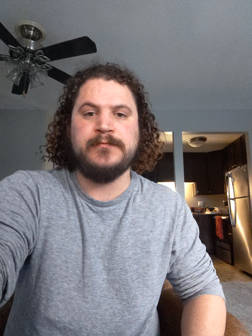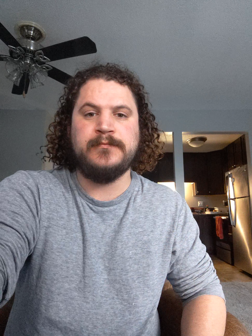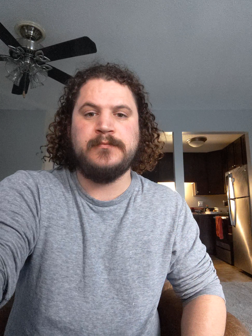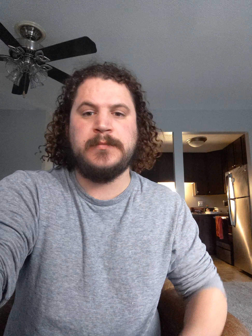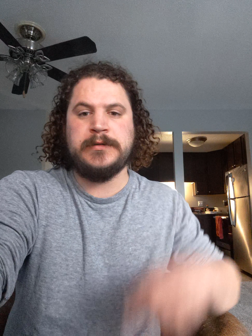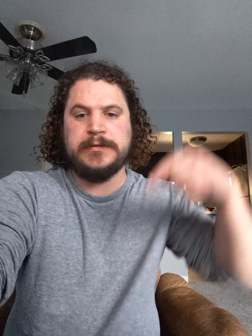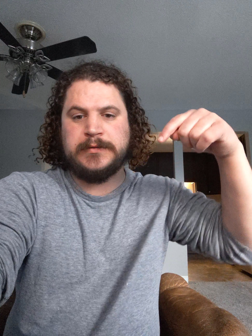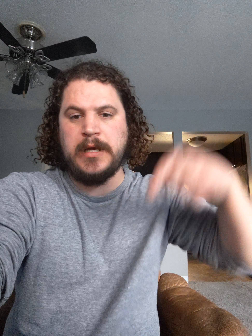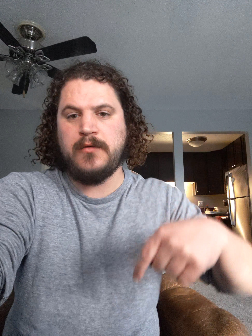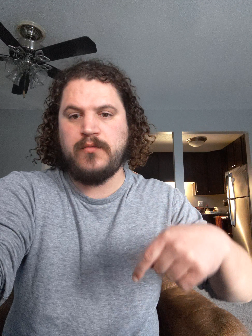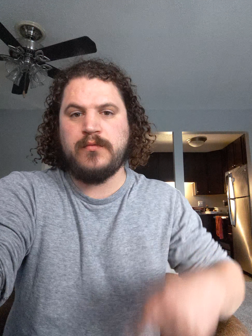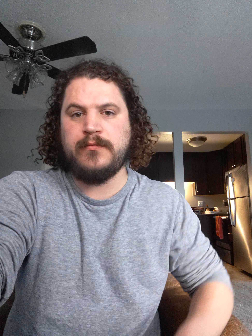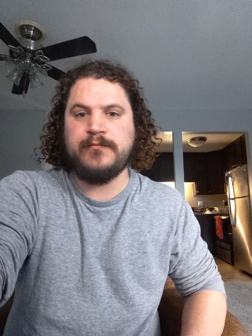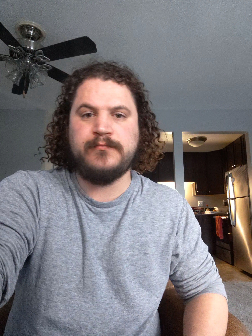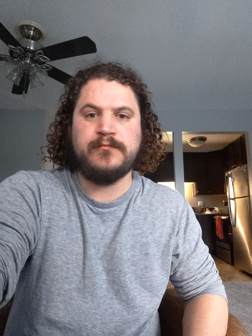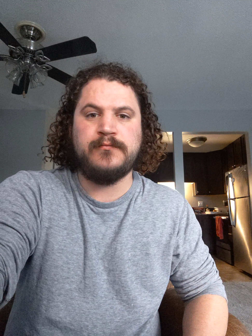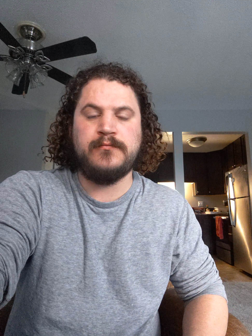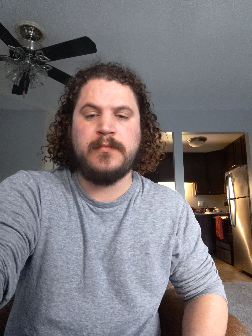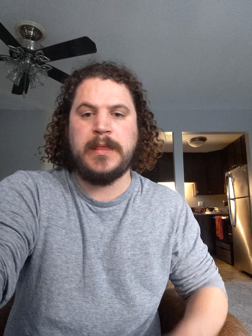down